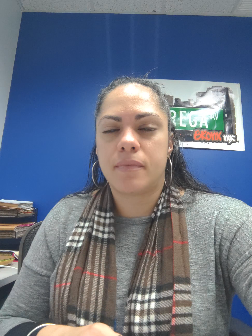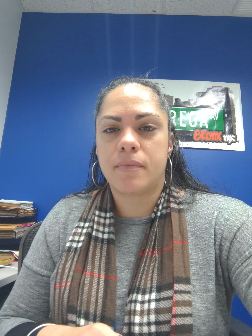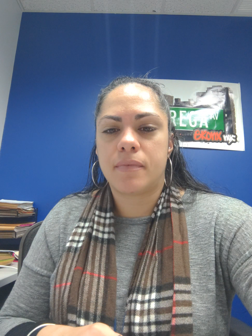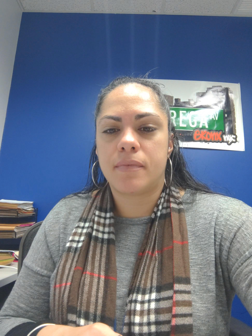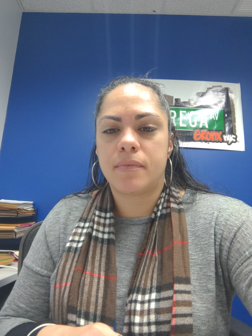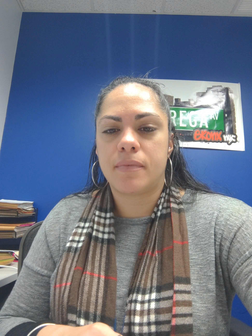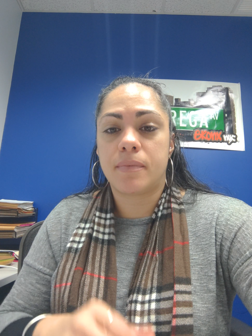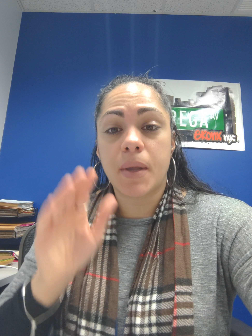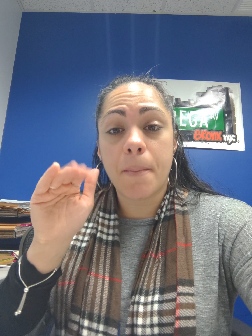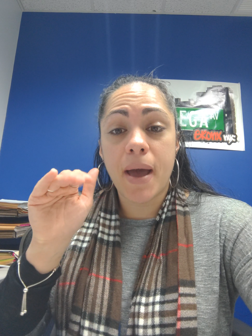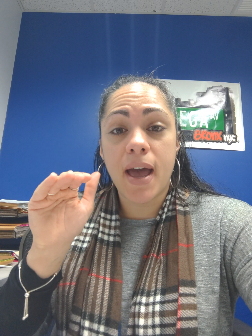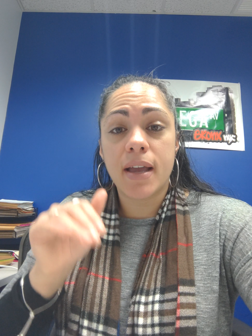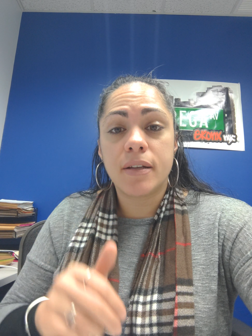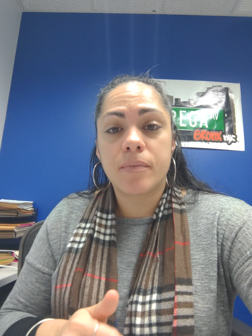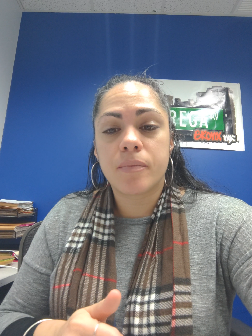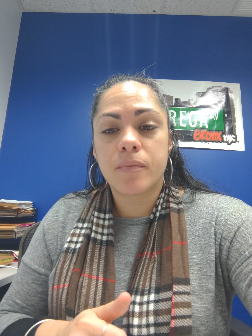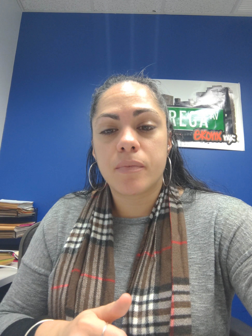bye